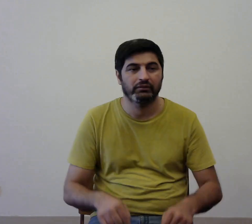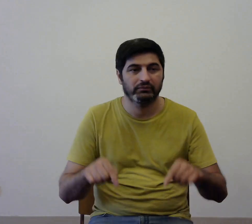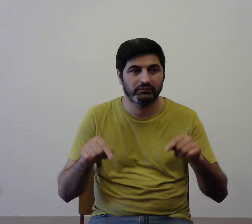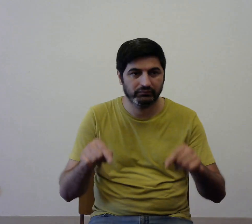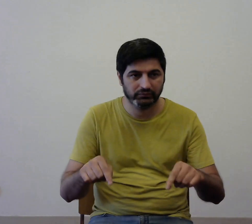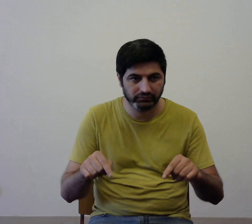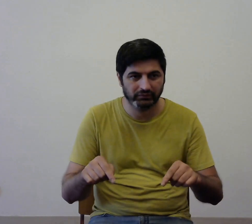bu